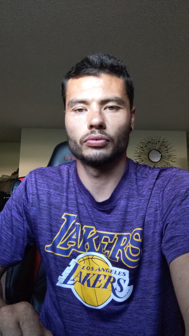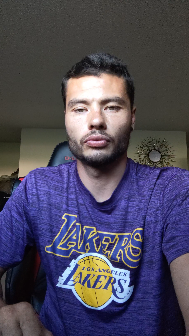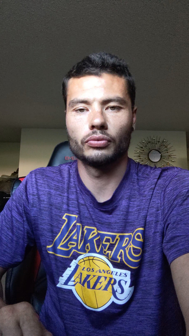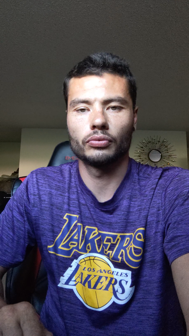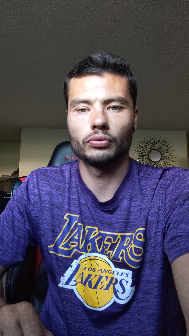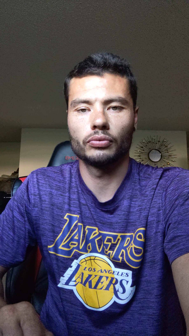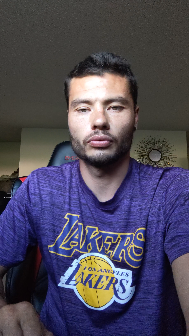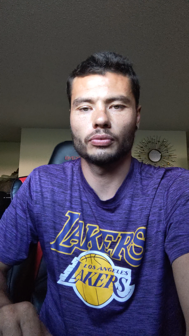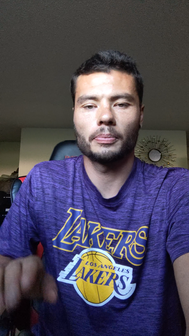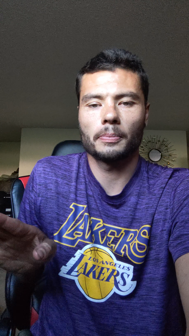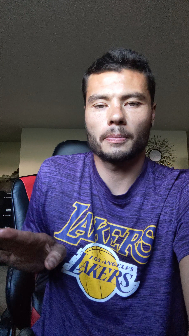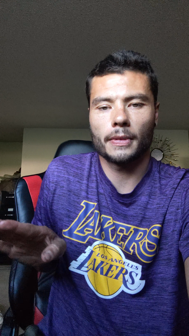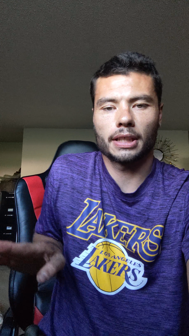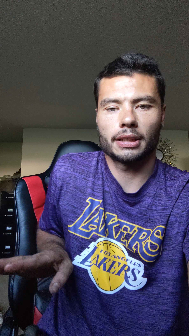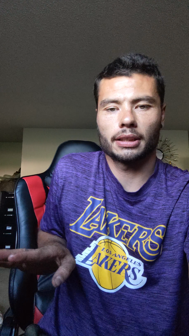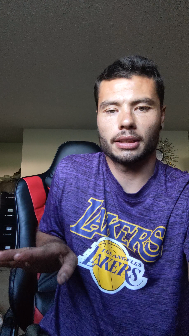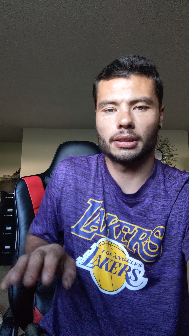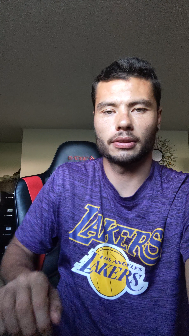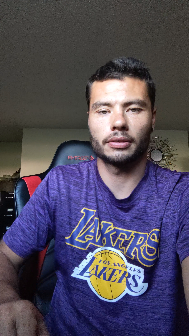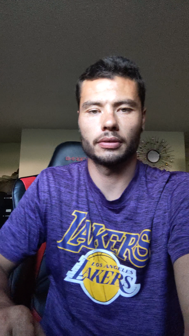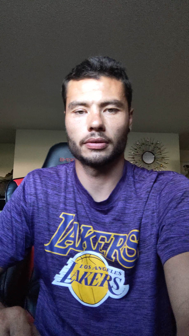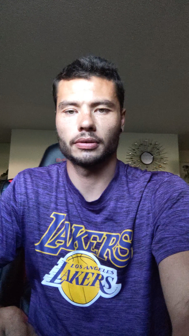penguin